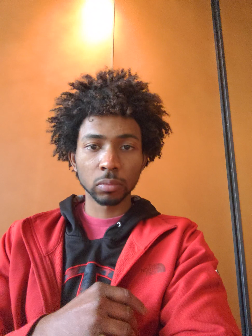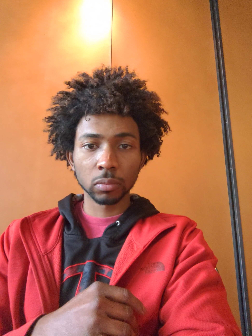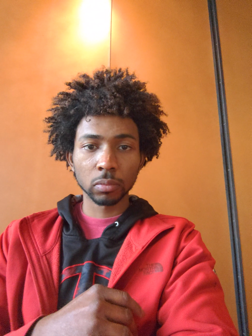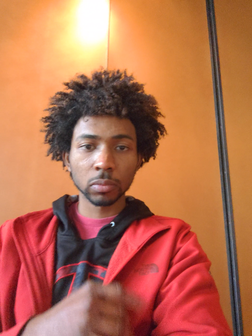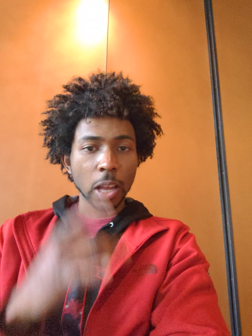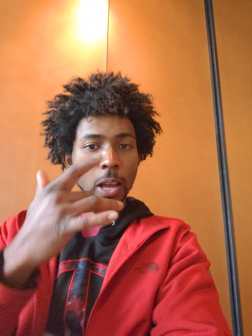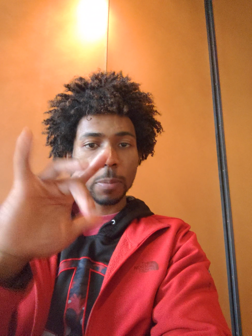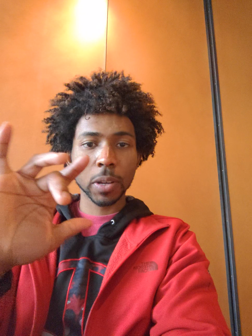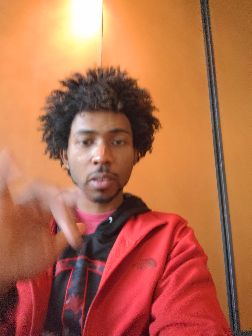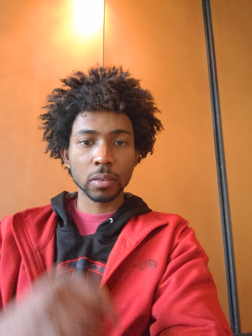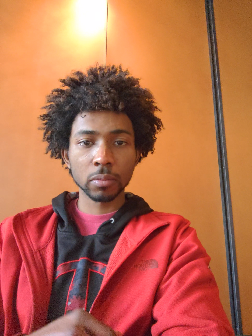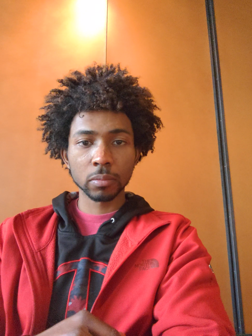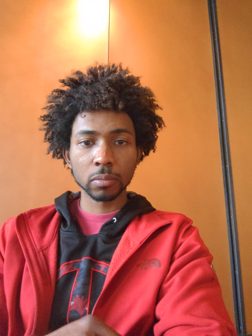empty